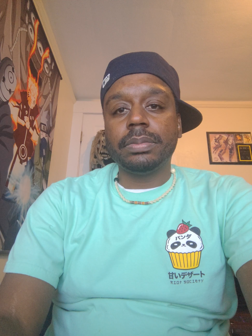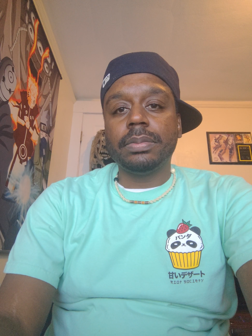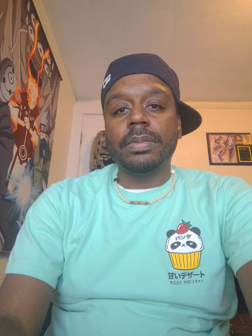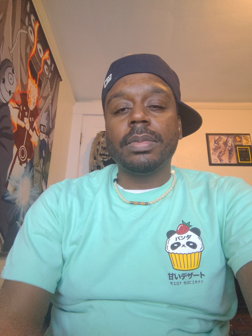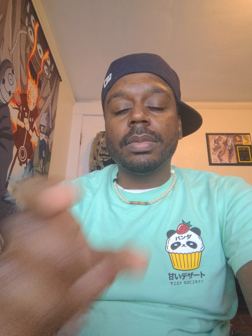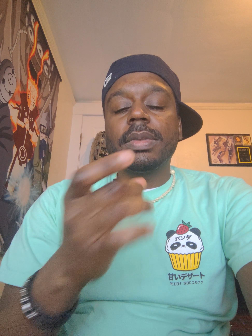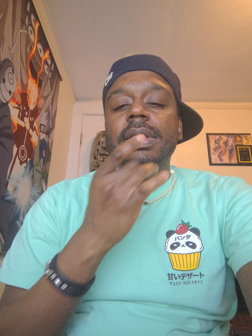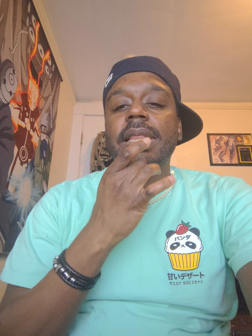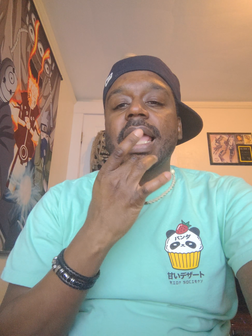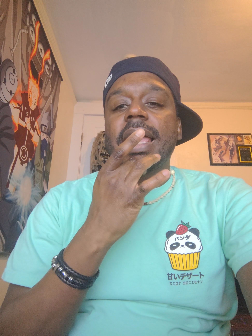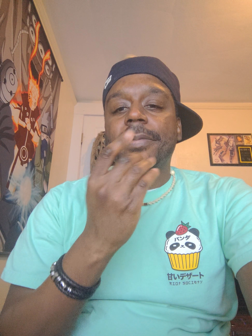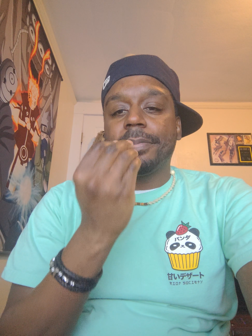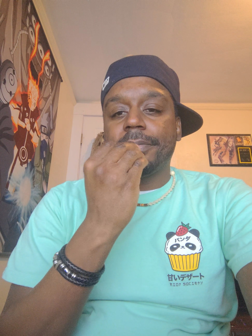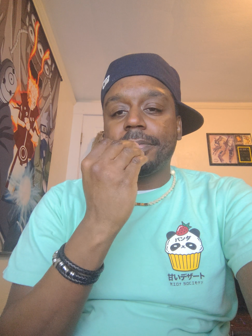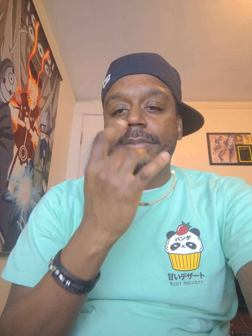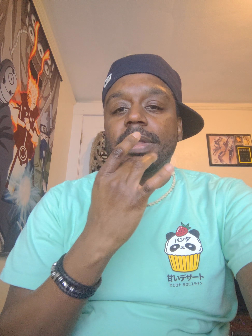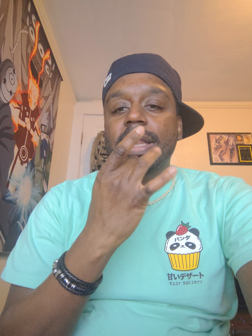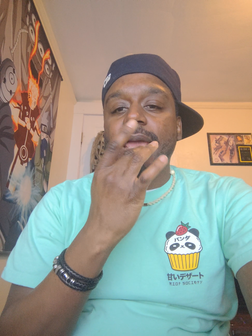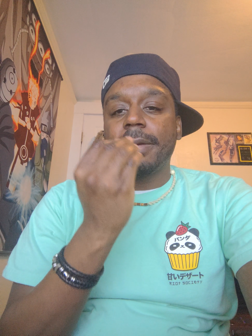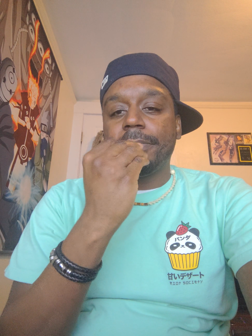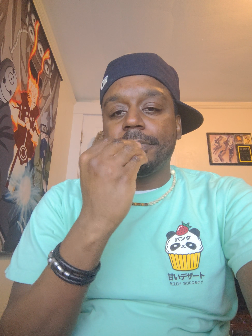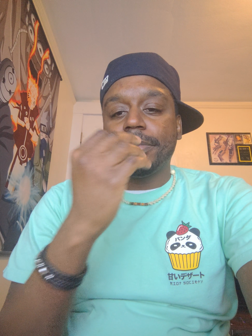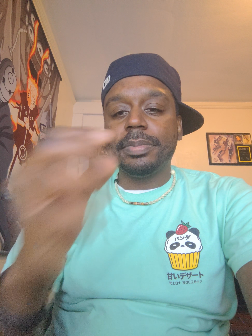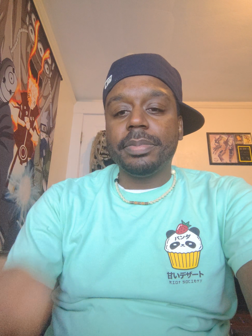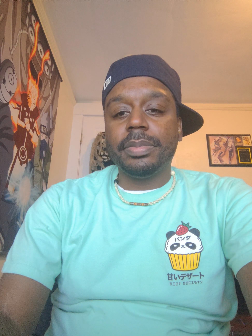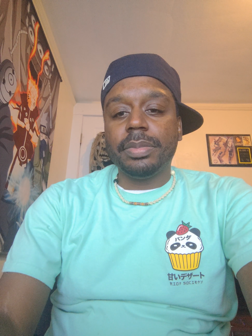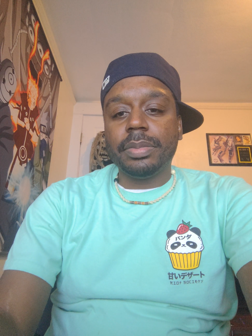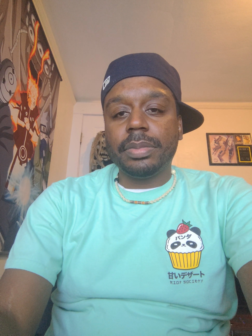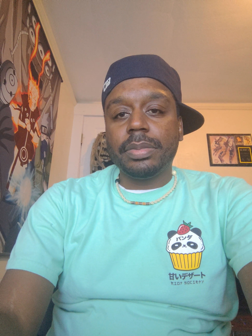snack